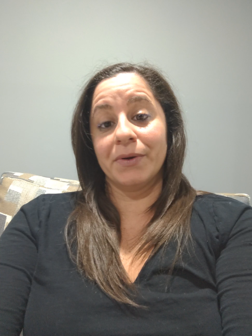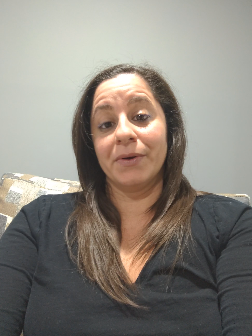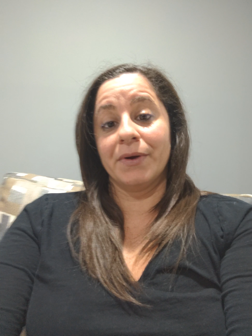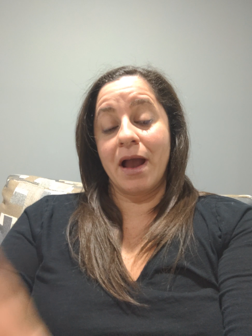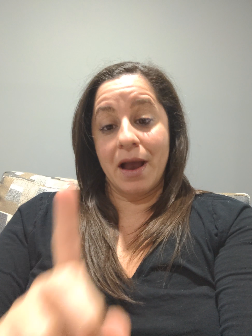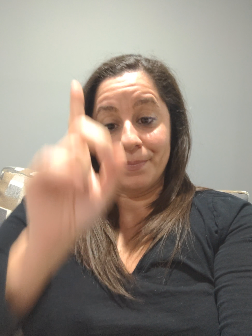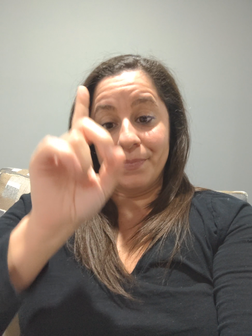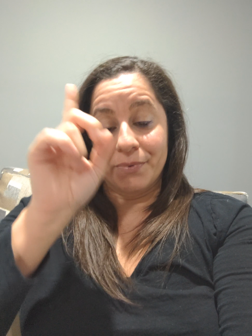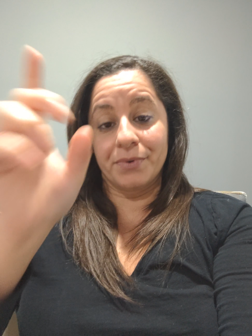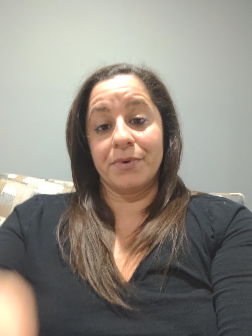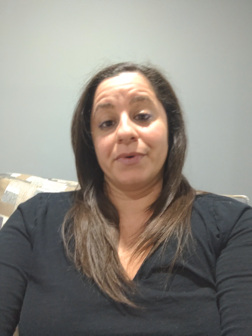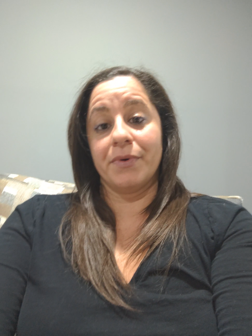up